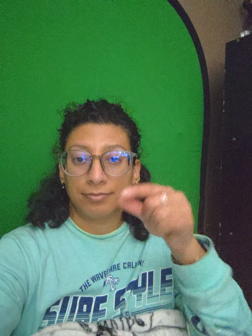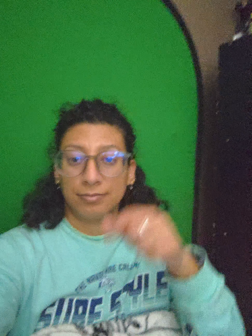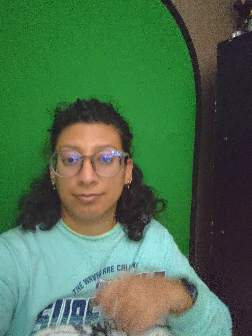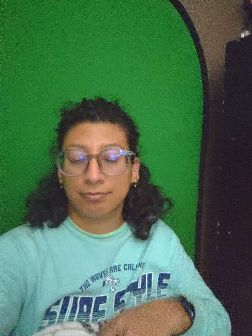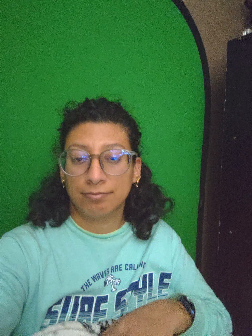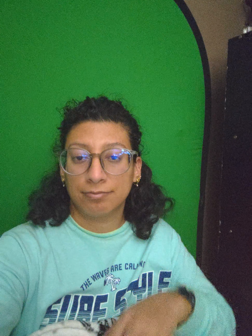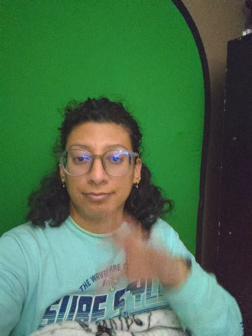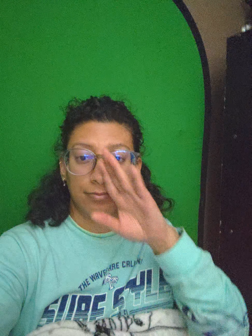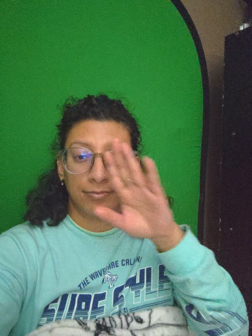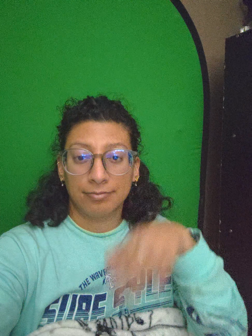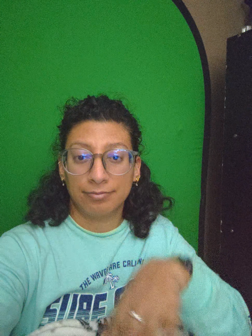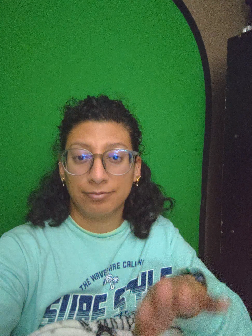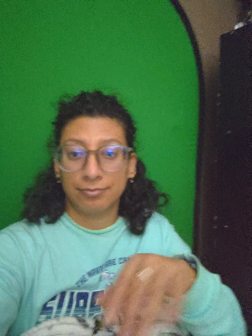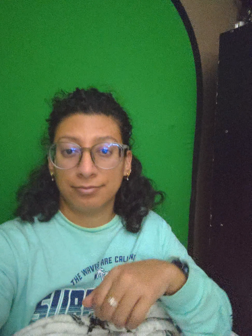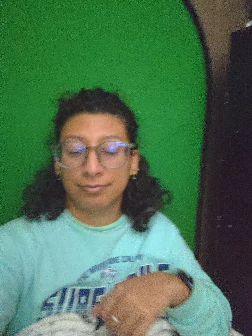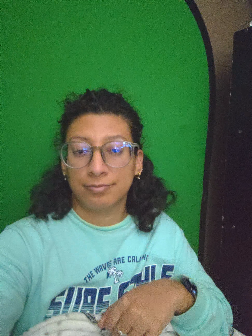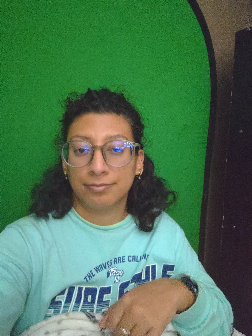elephant